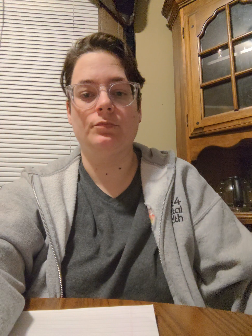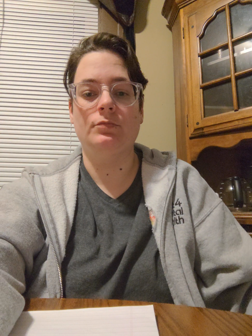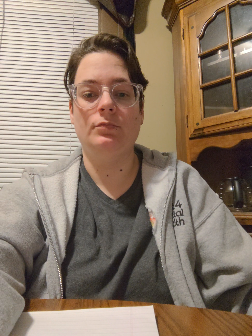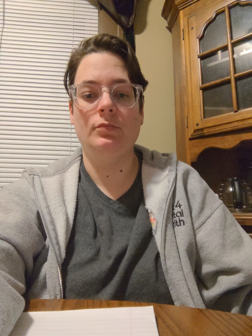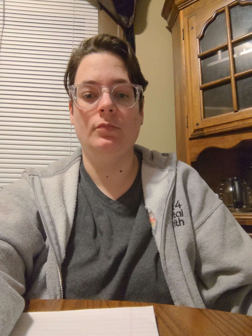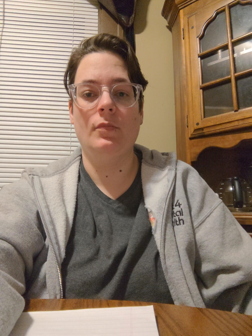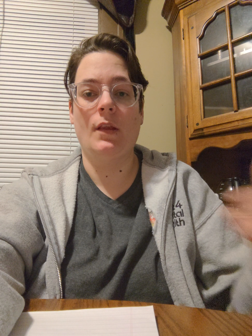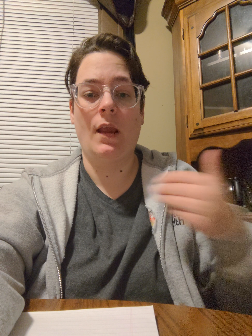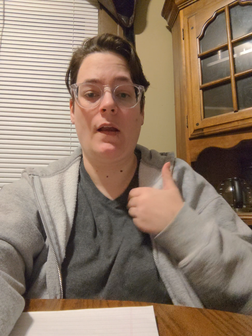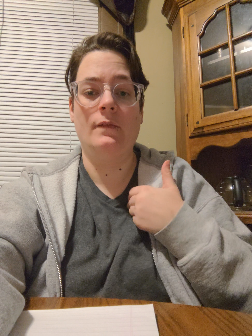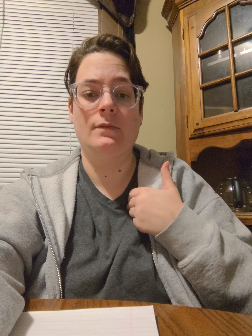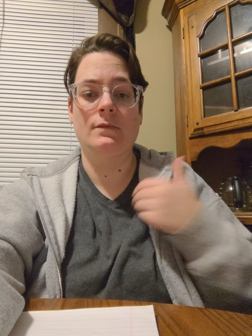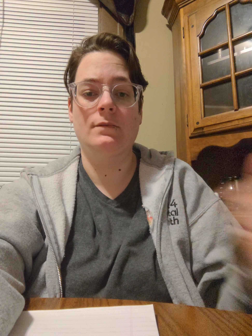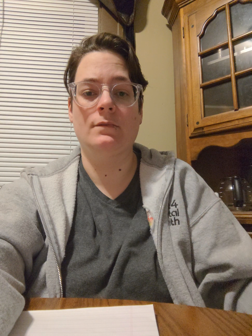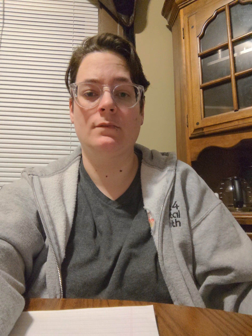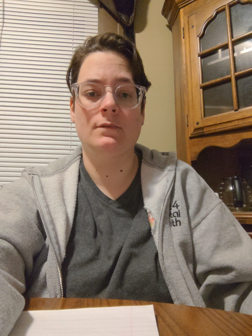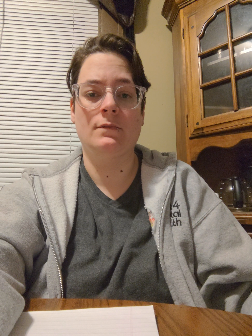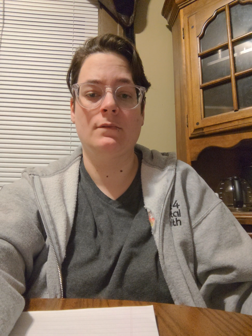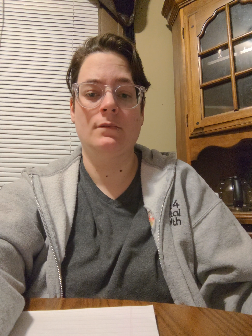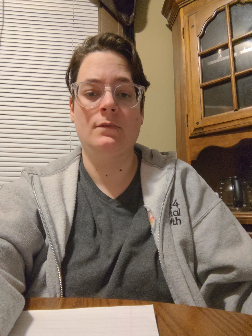have